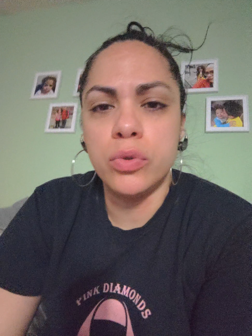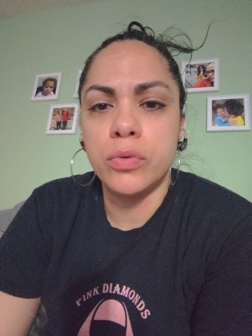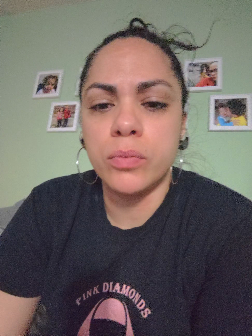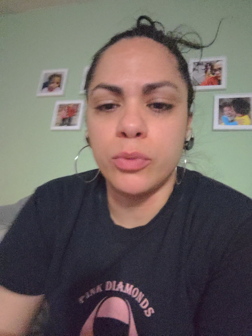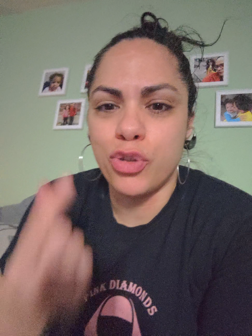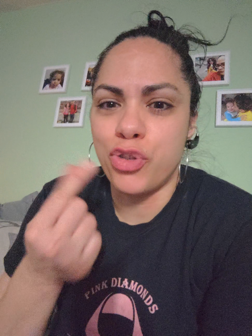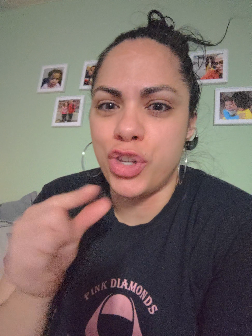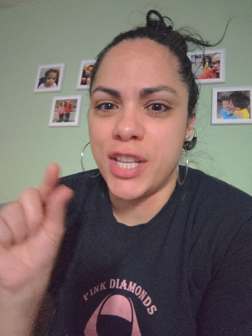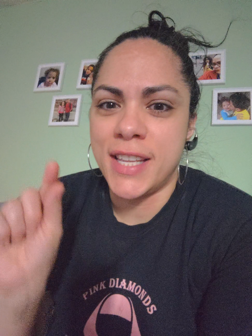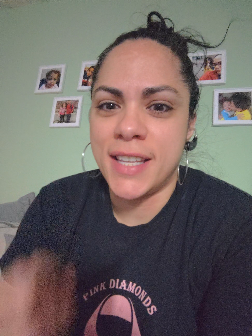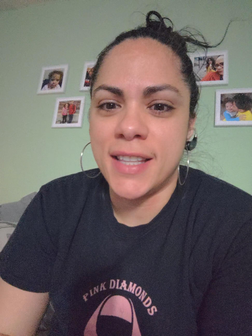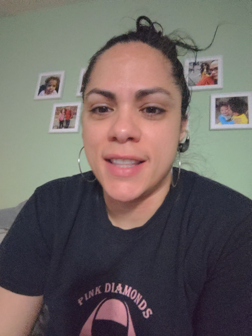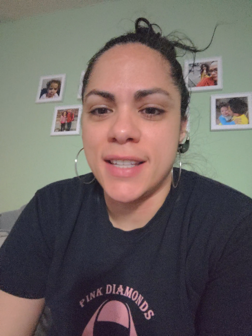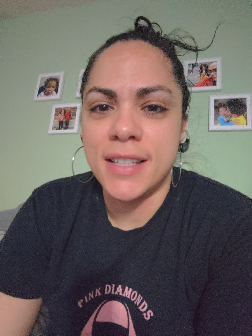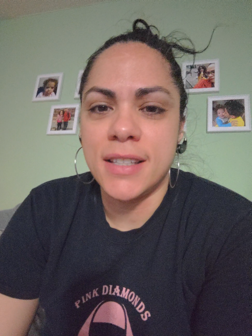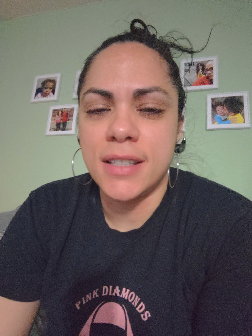green